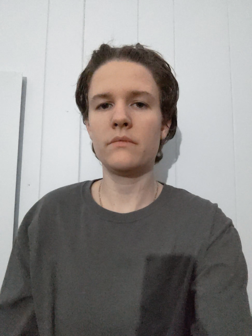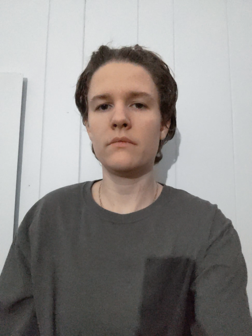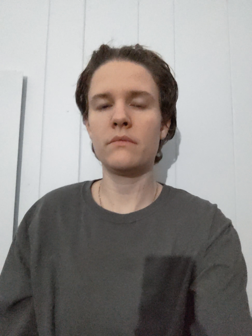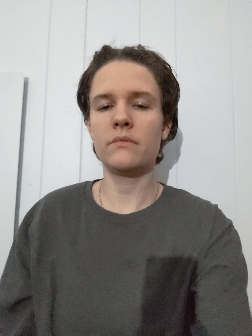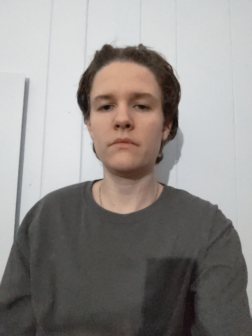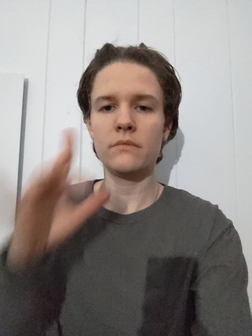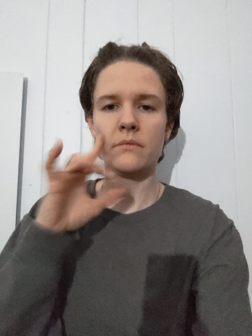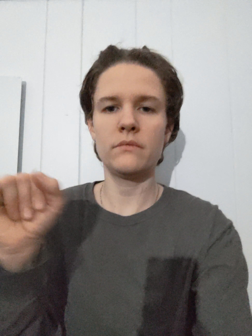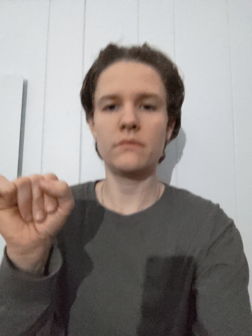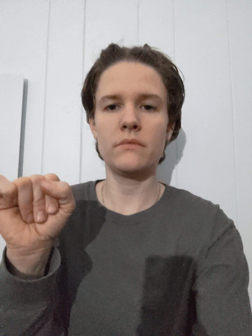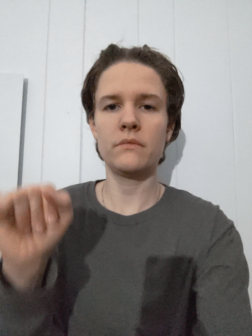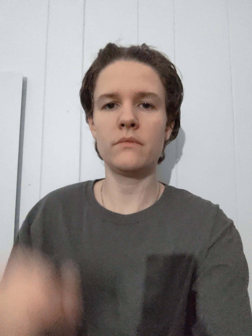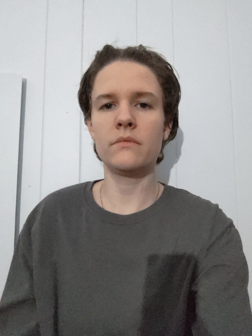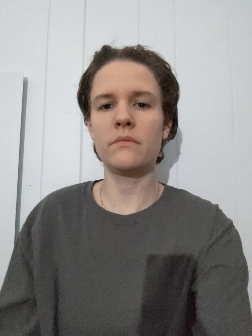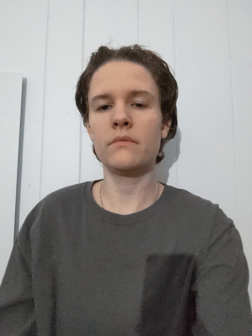loud